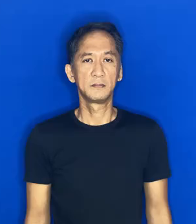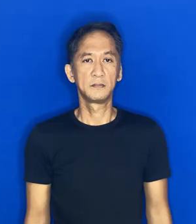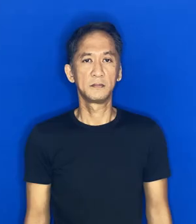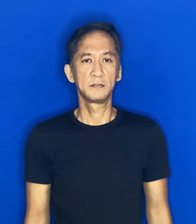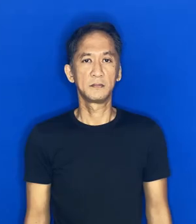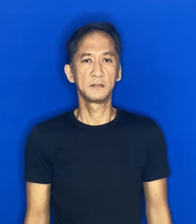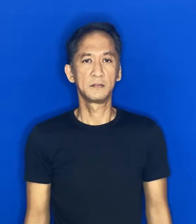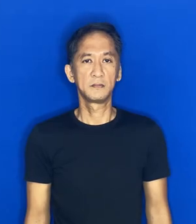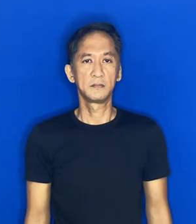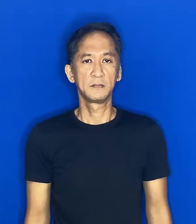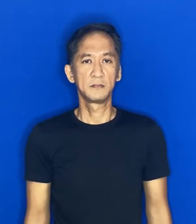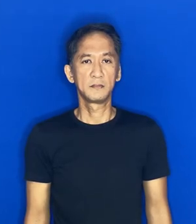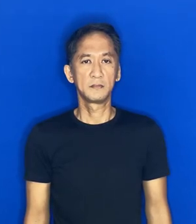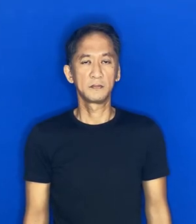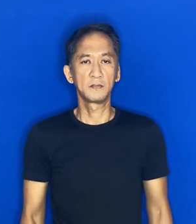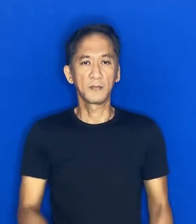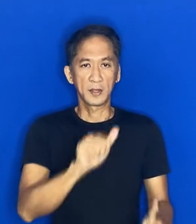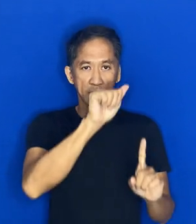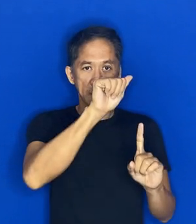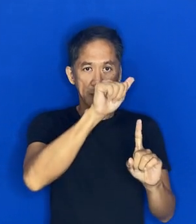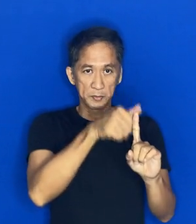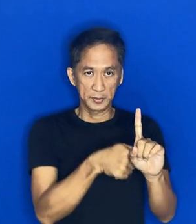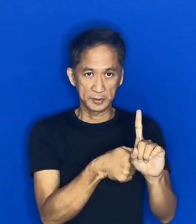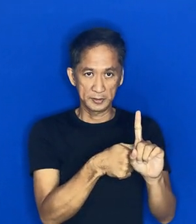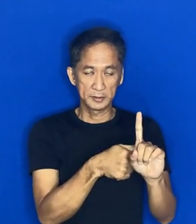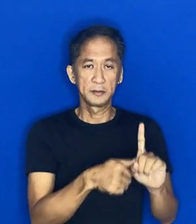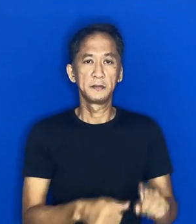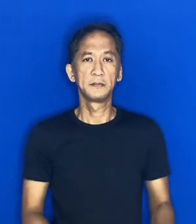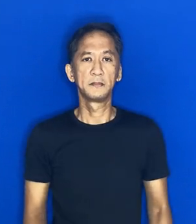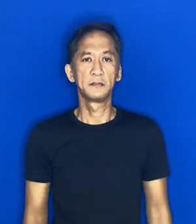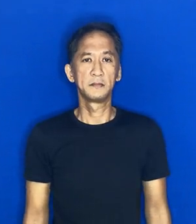april